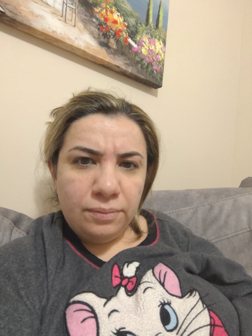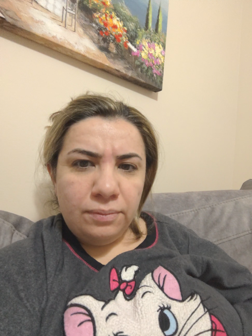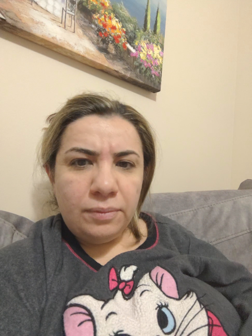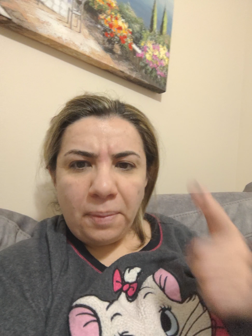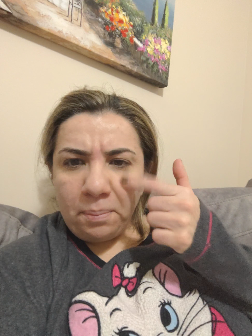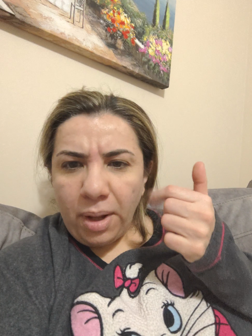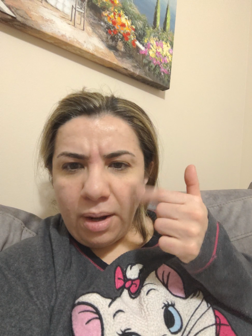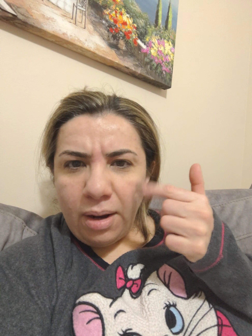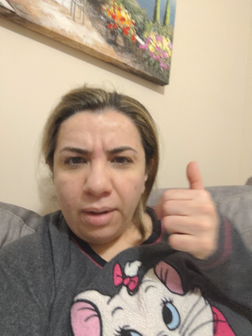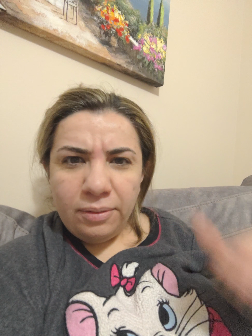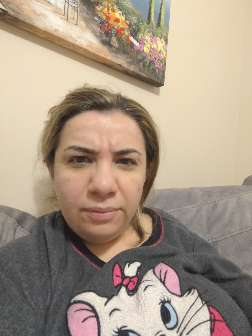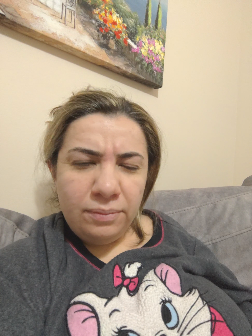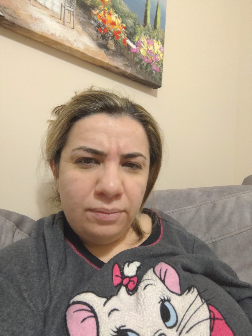cry